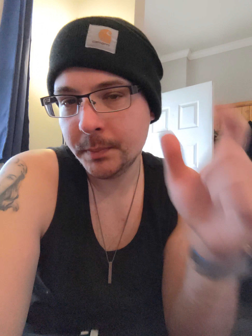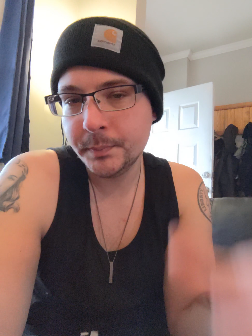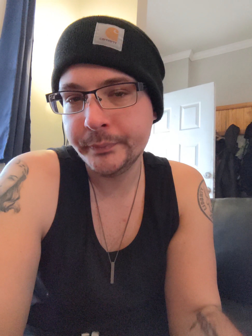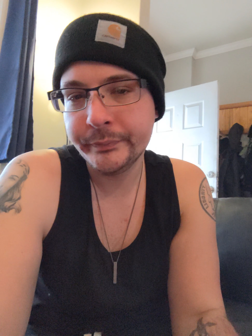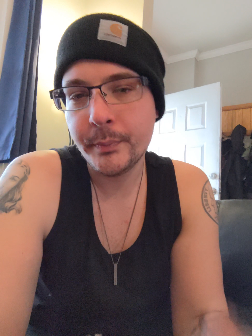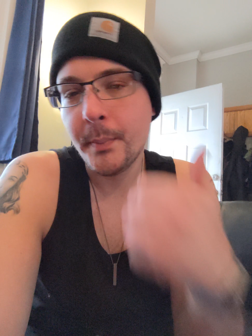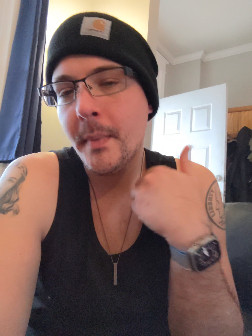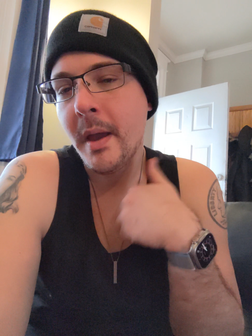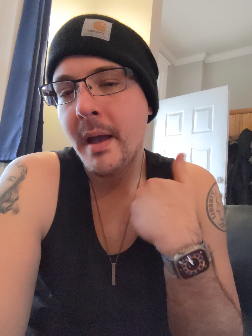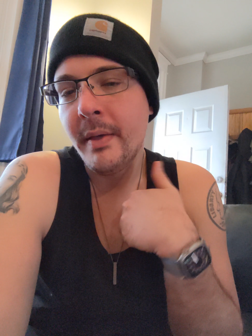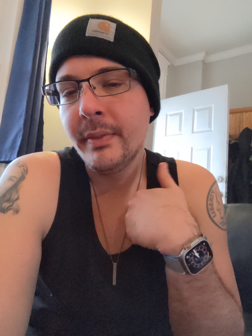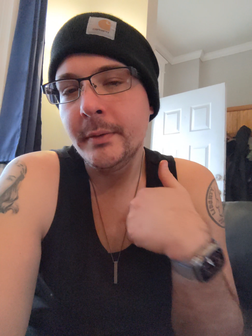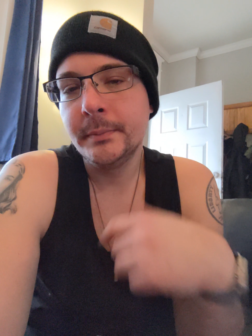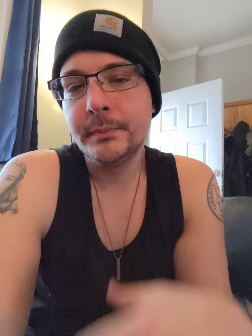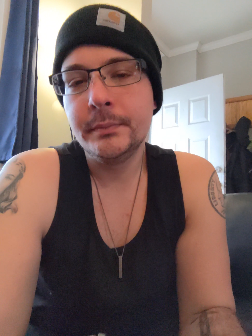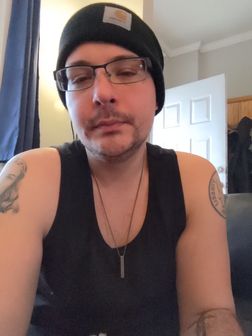bath